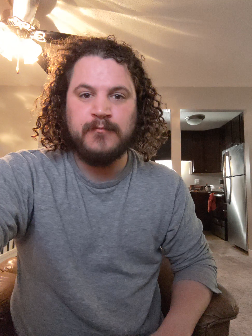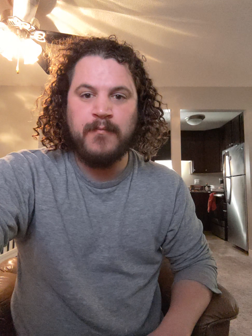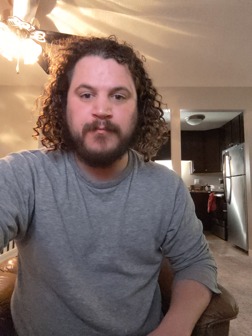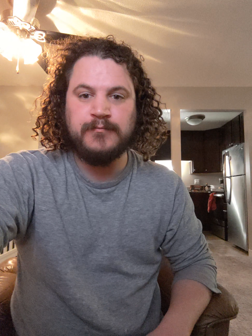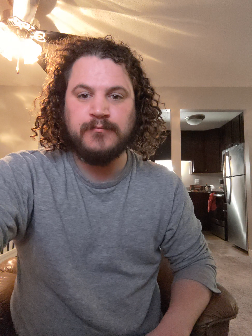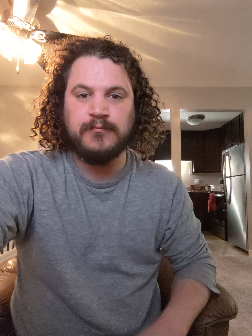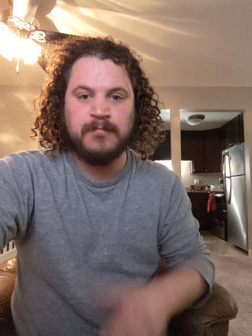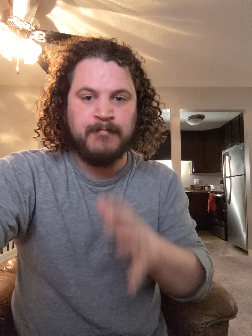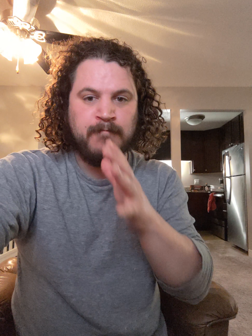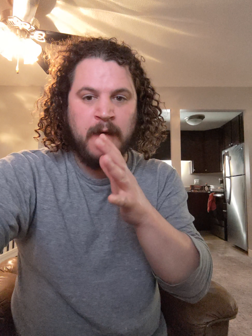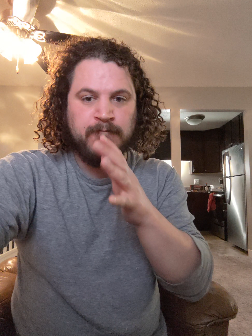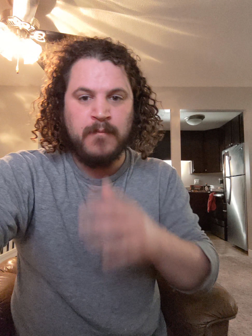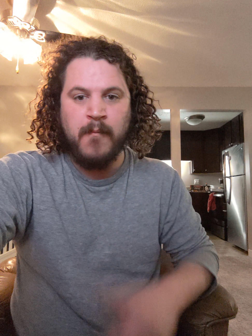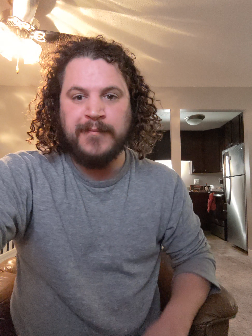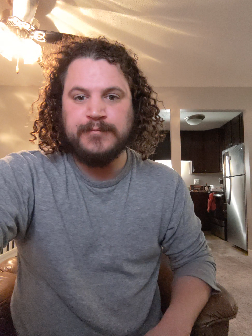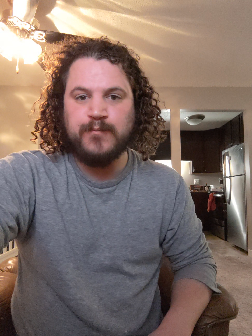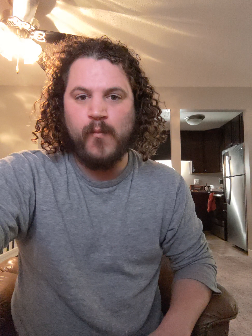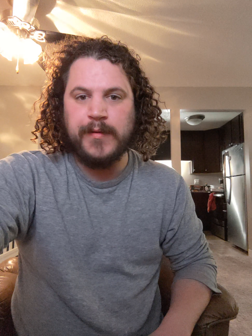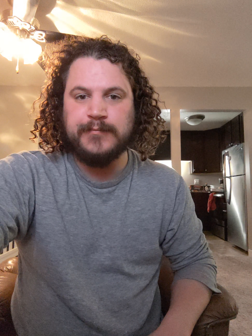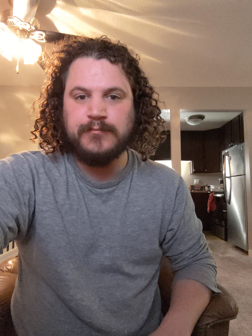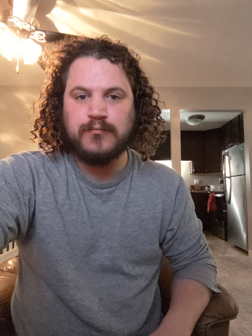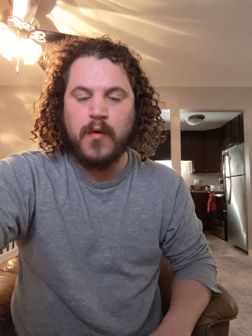mom